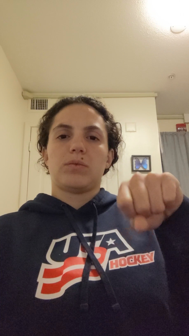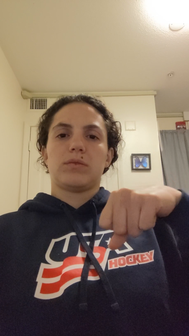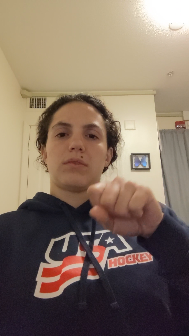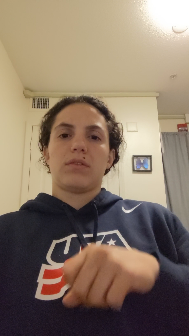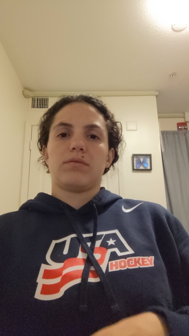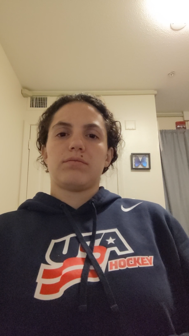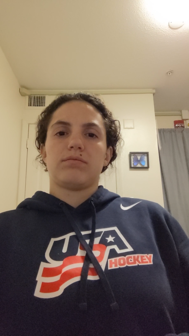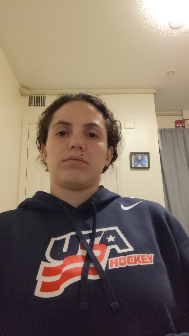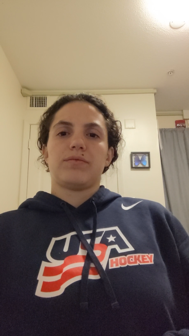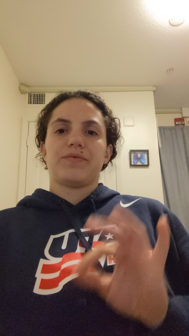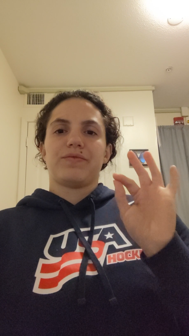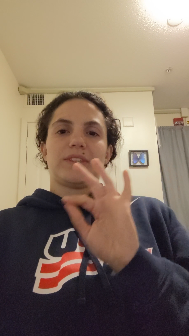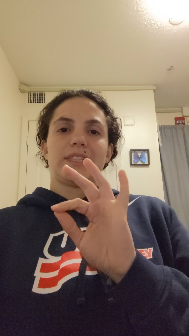fit